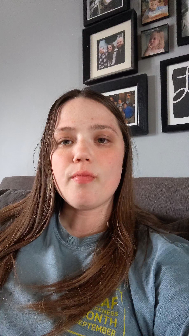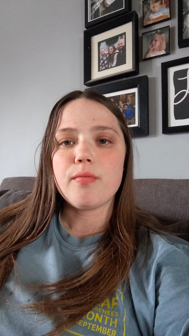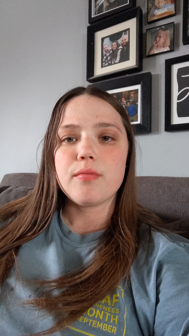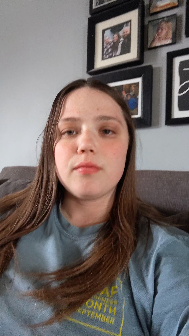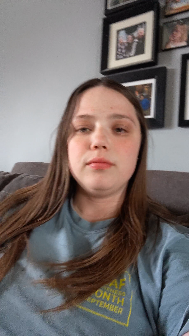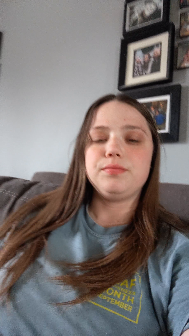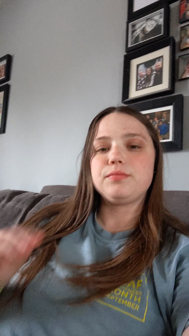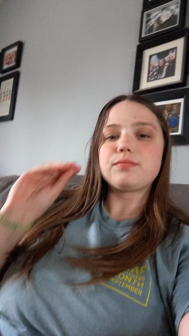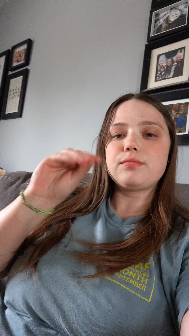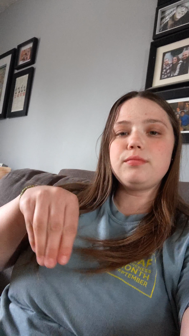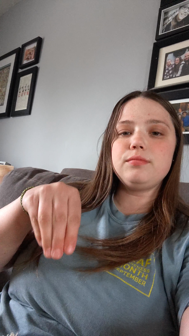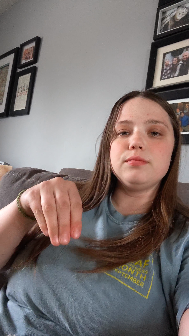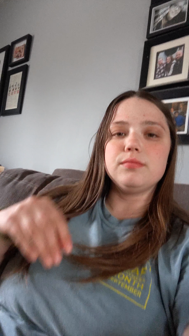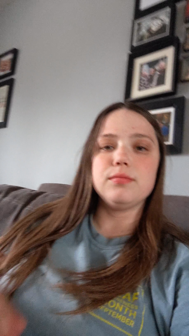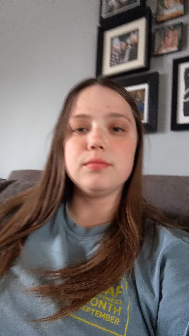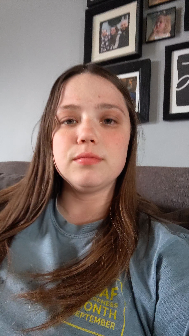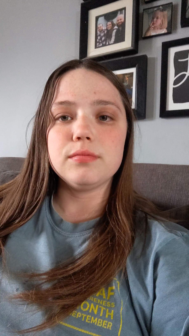put